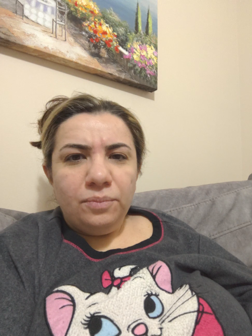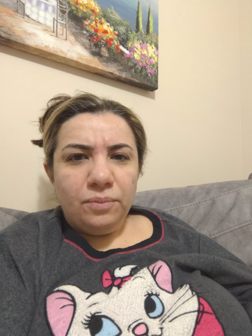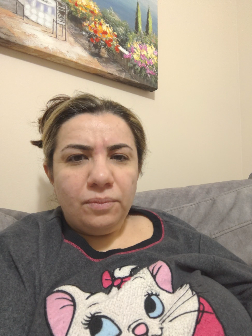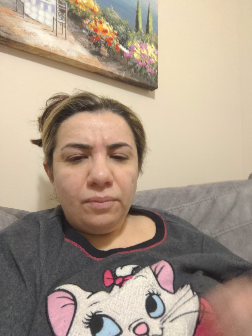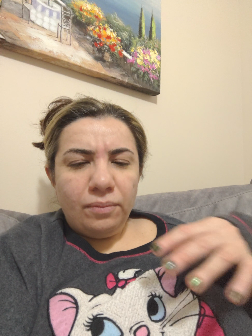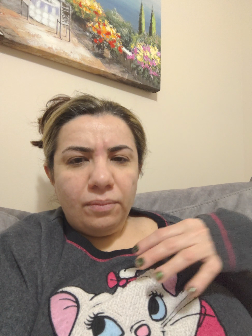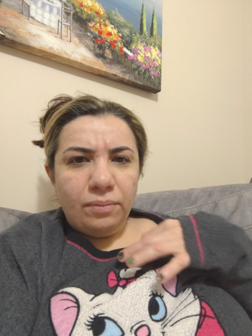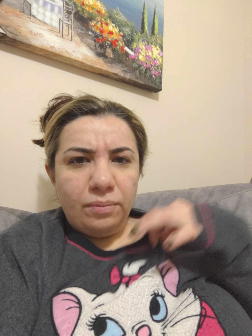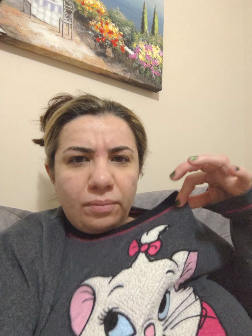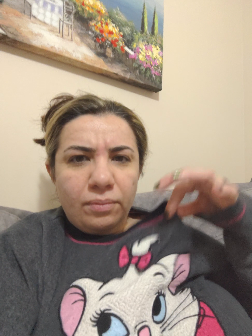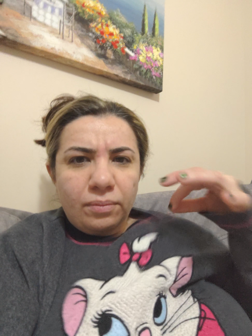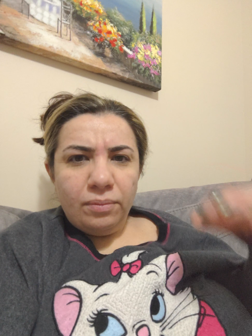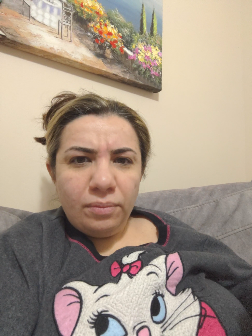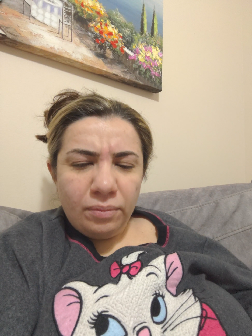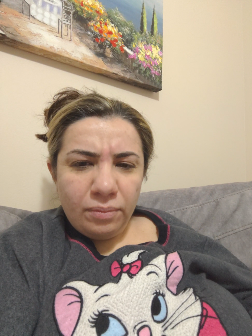shirt